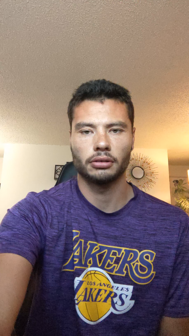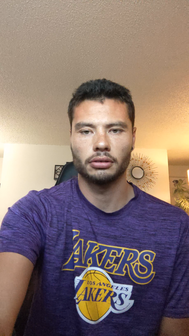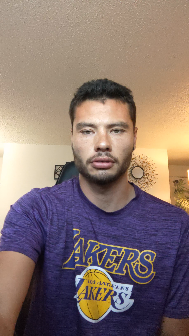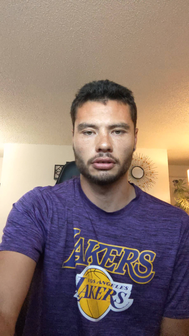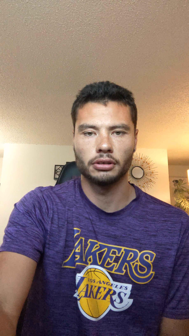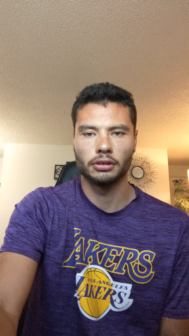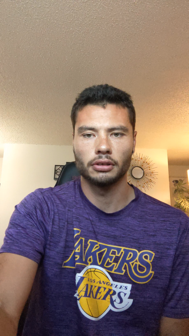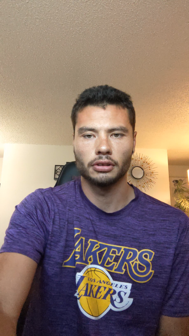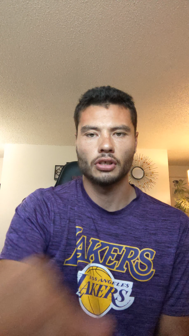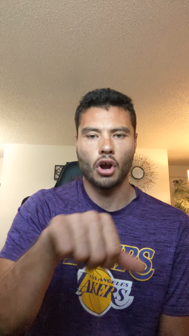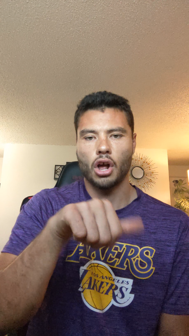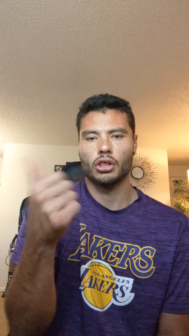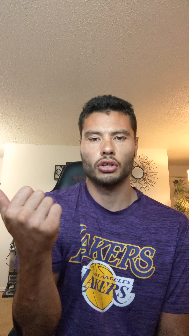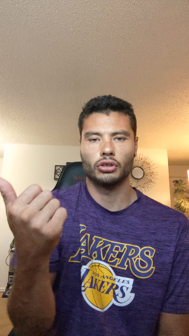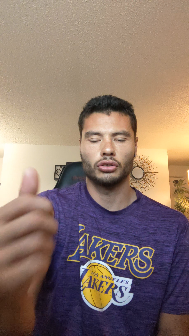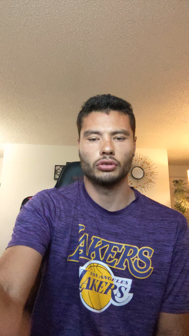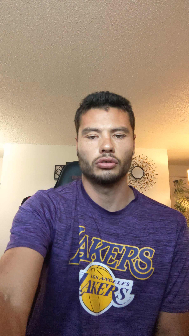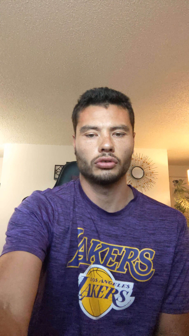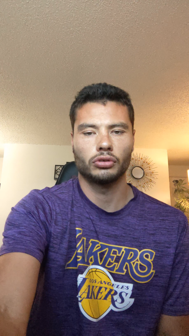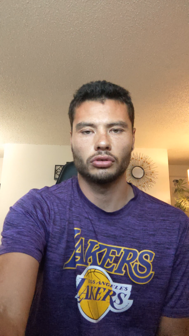other